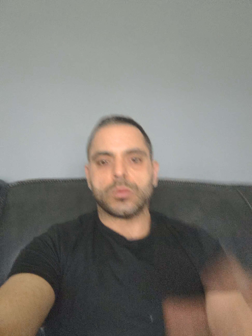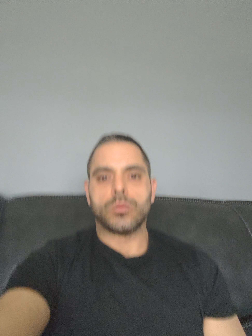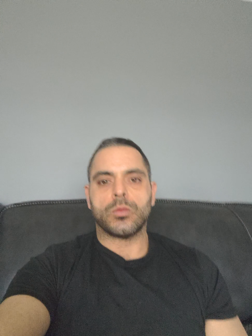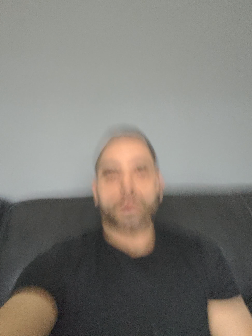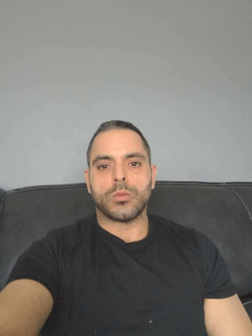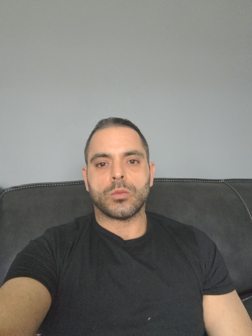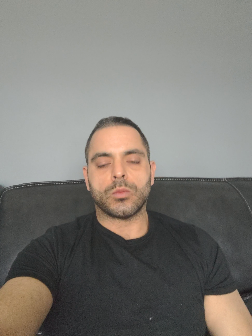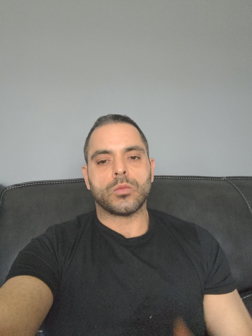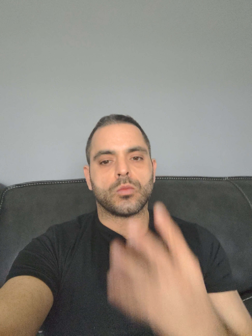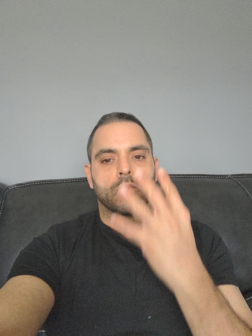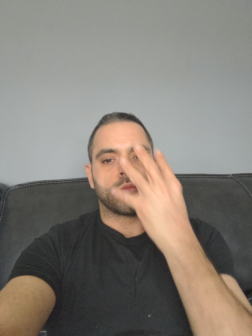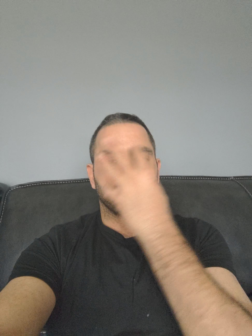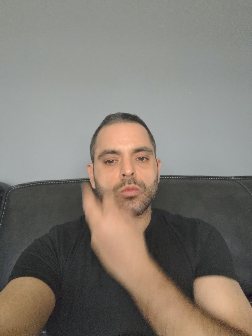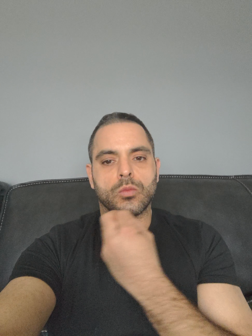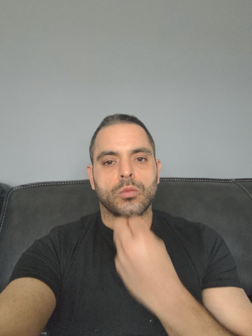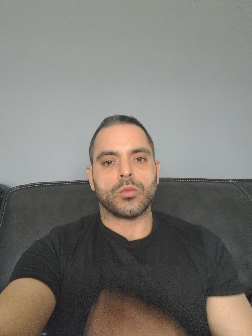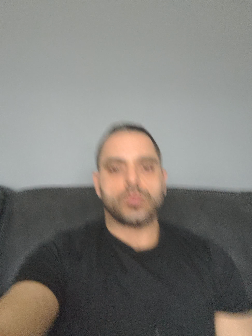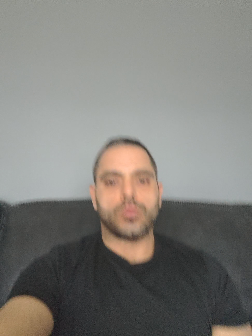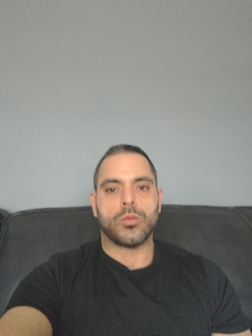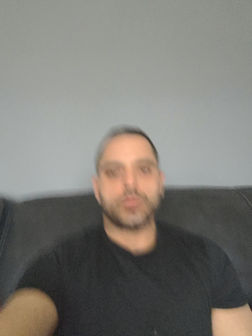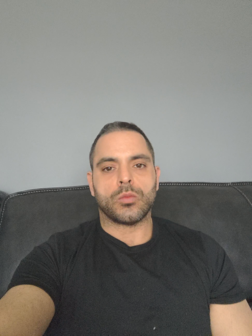pretty